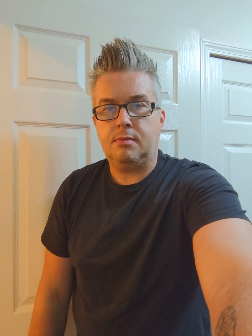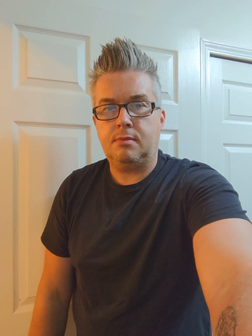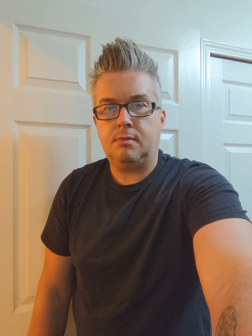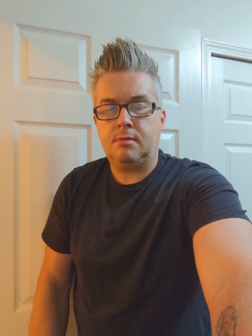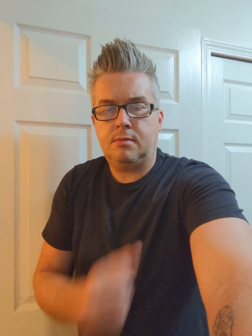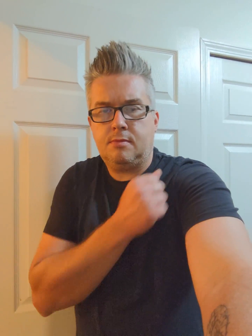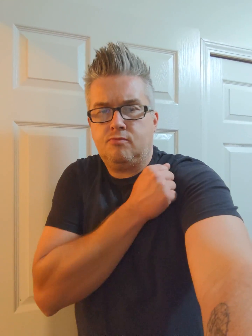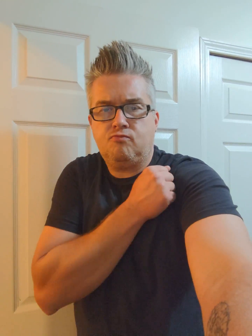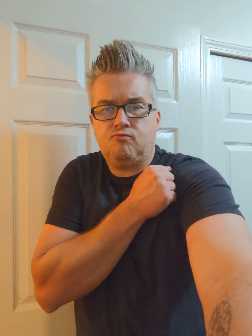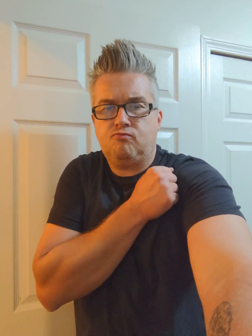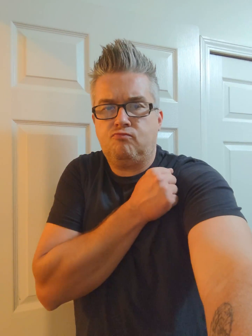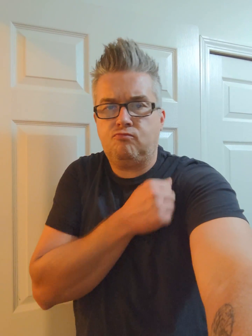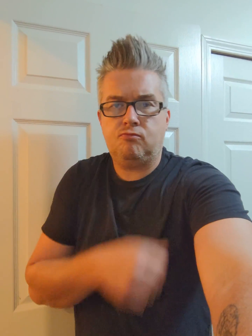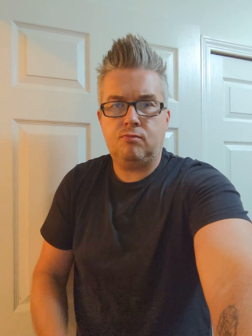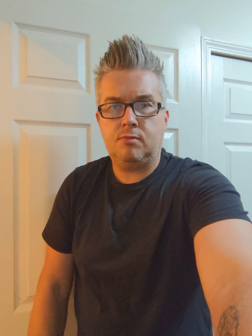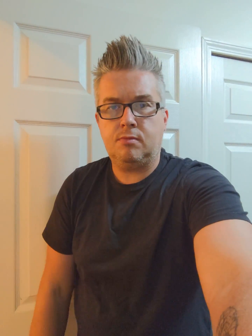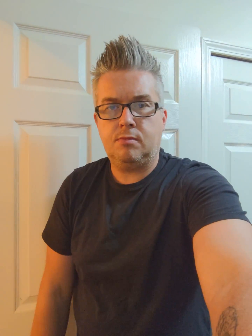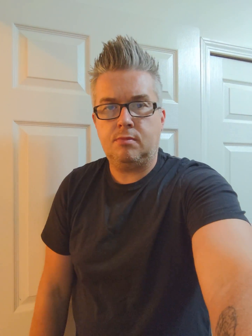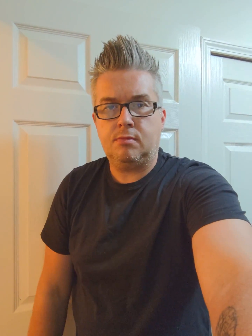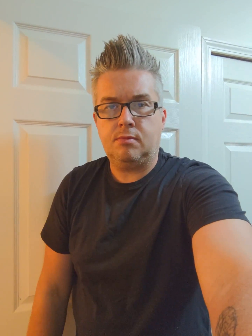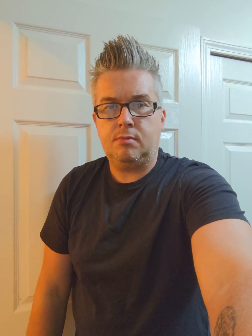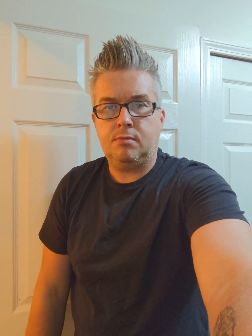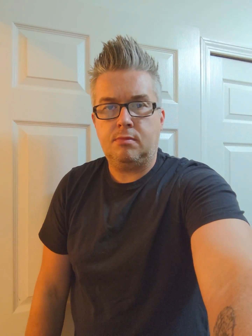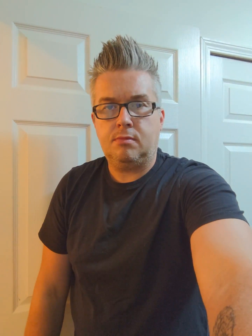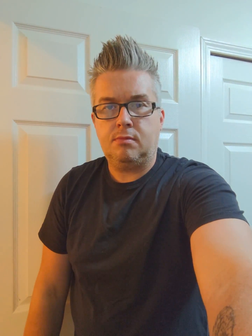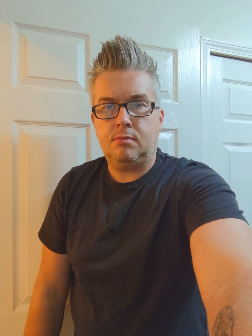hug